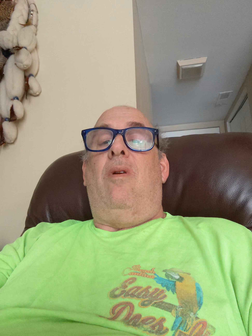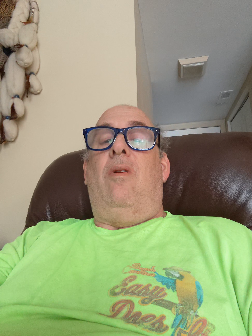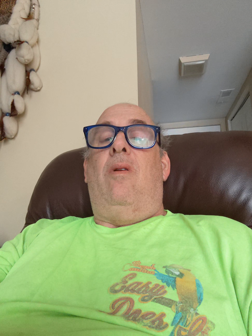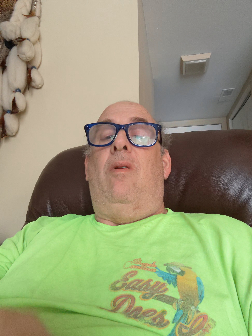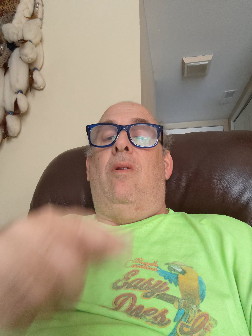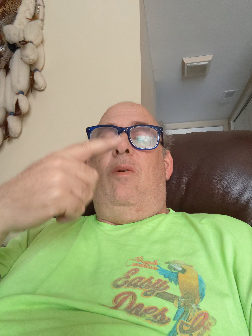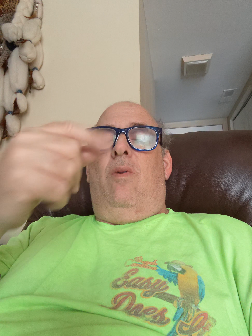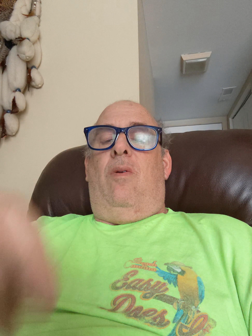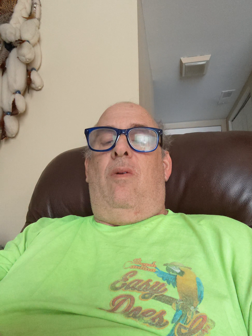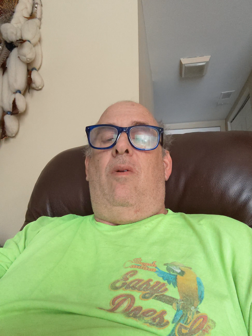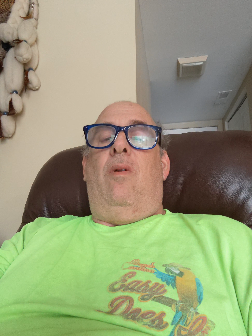go